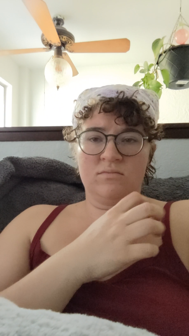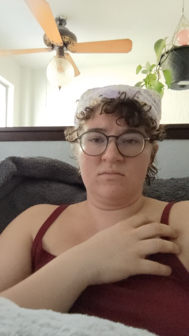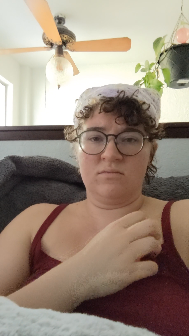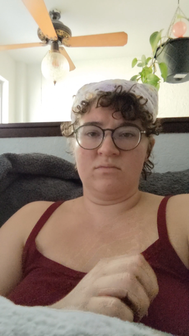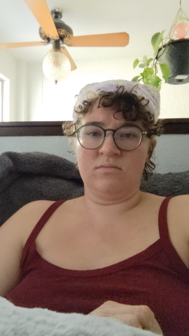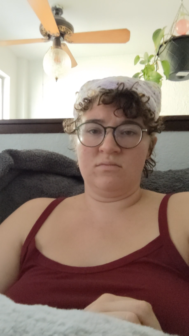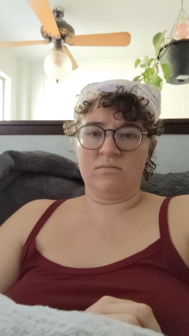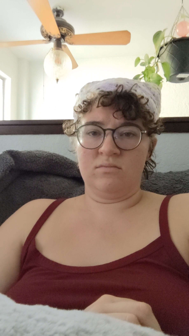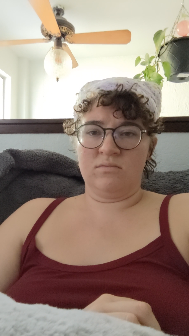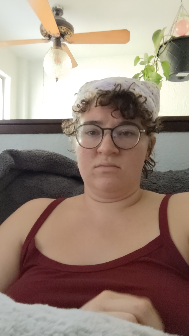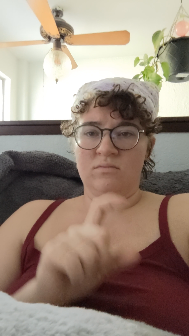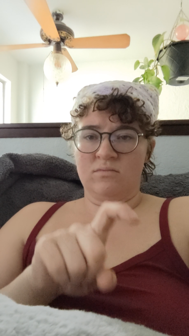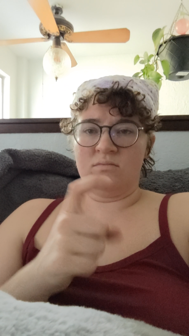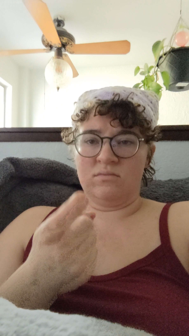friend